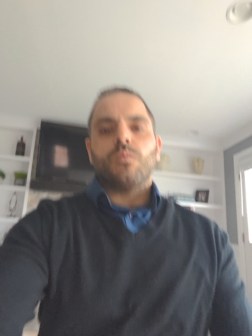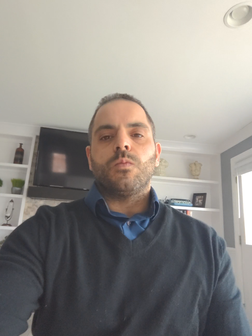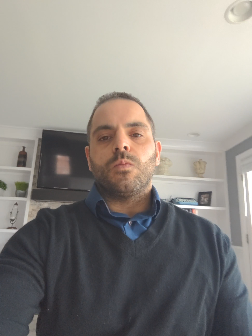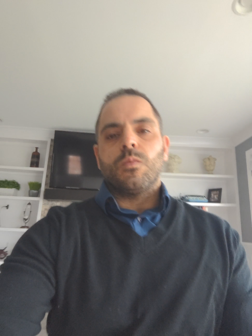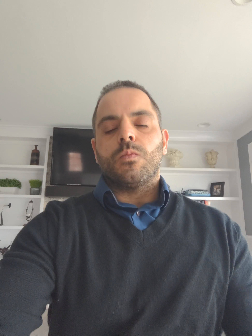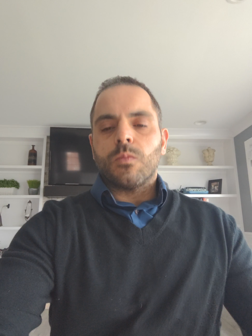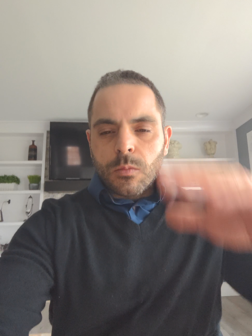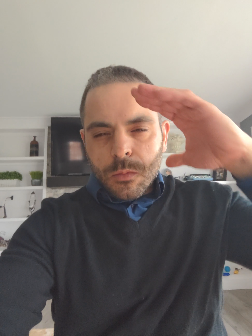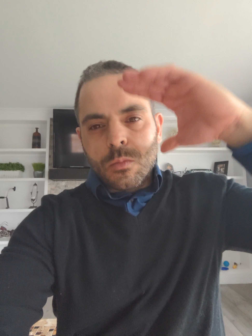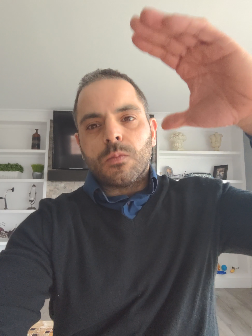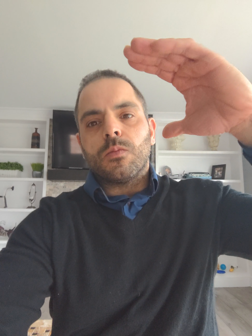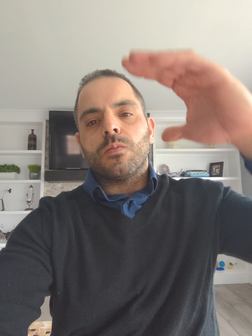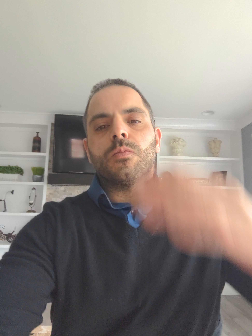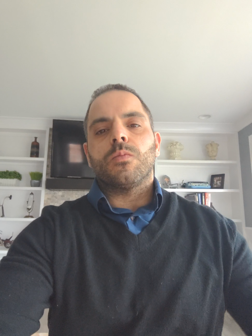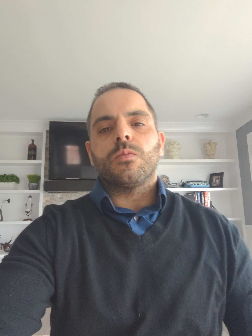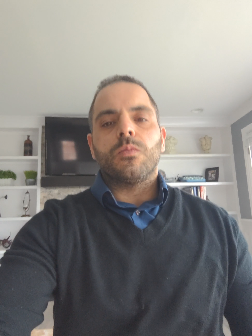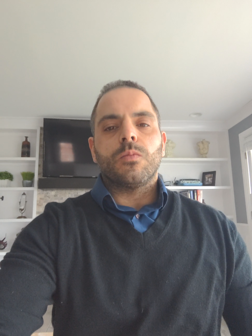hello